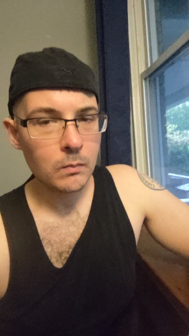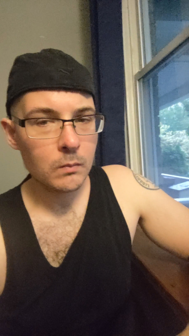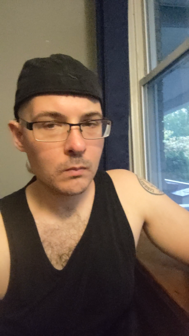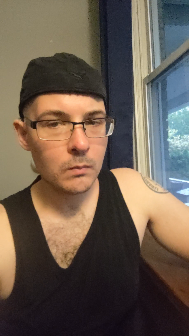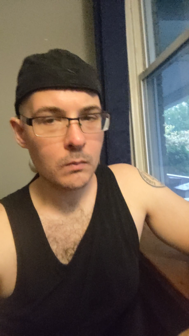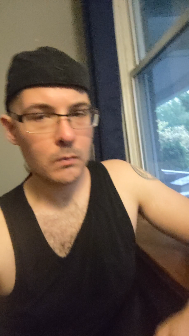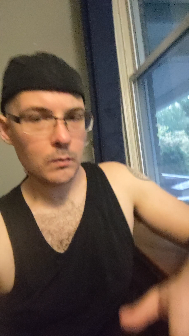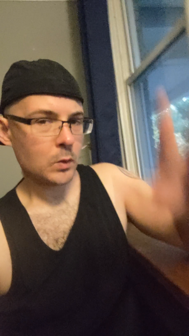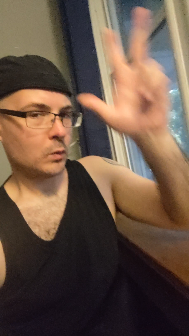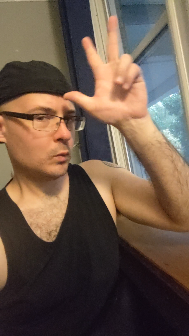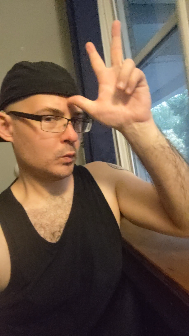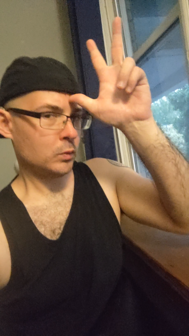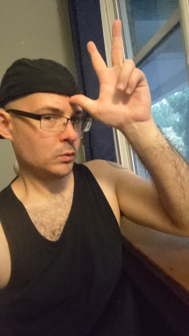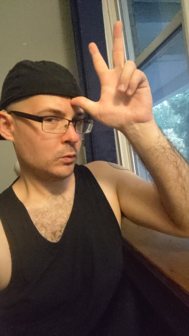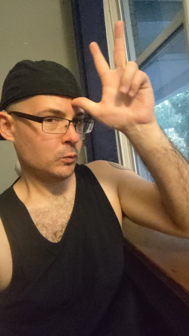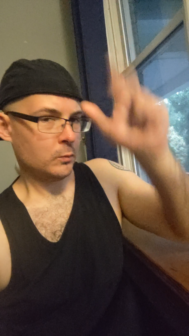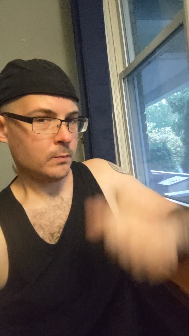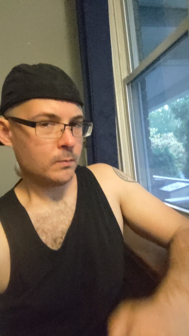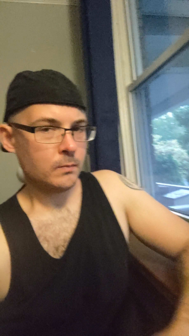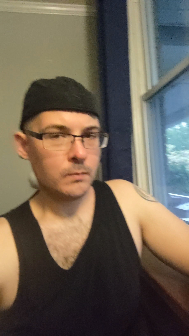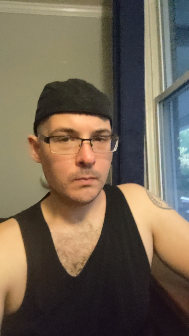rooster